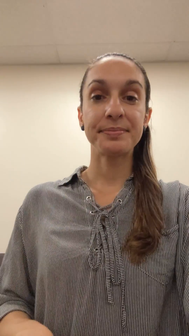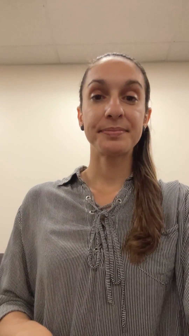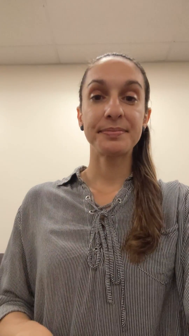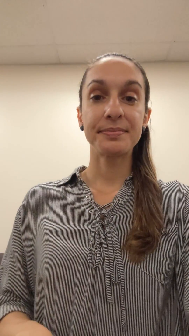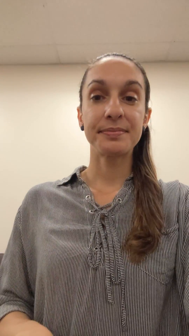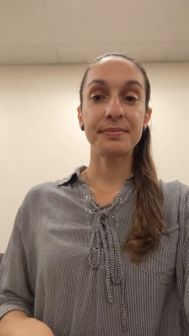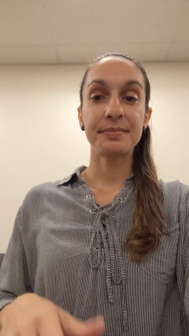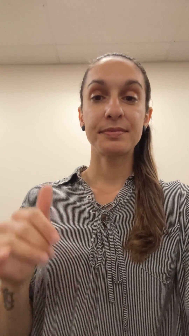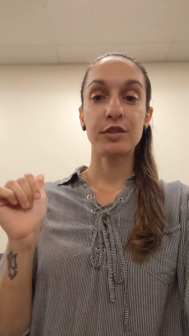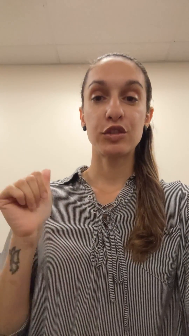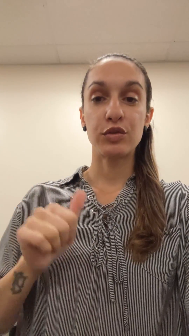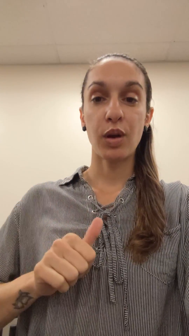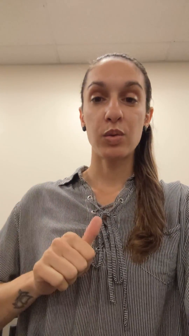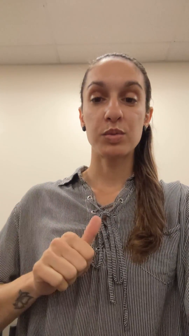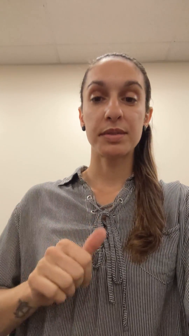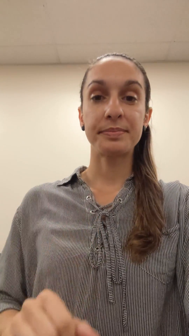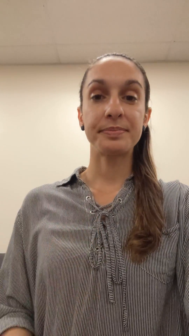coats